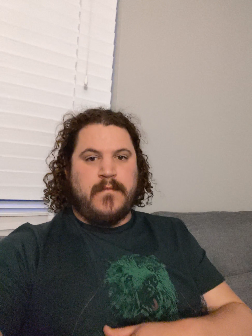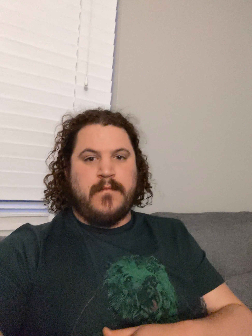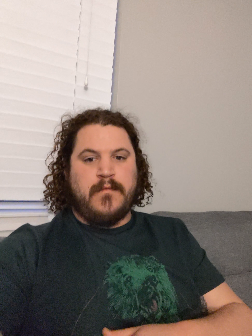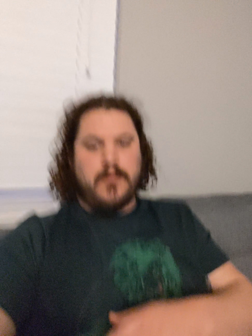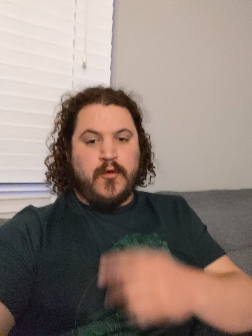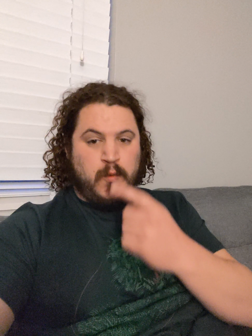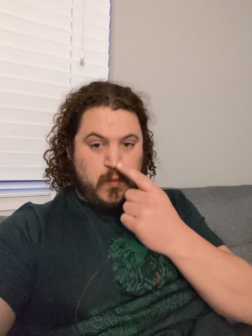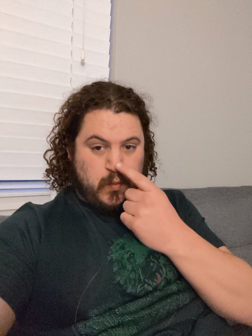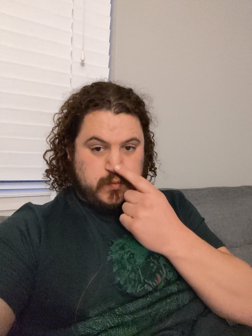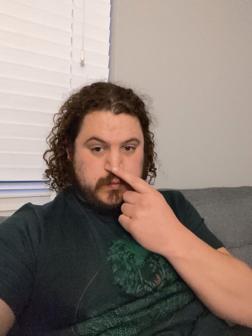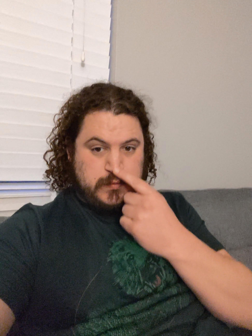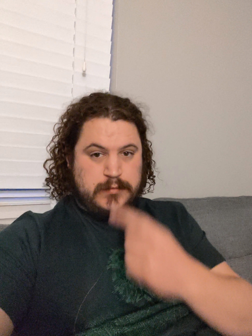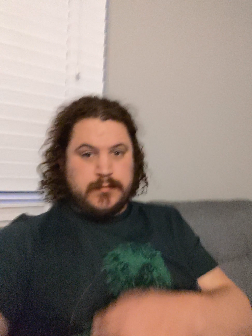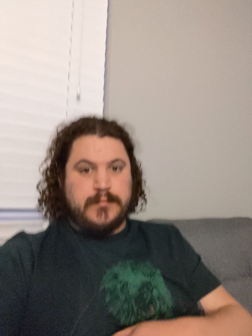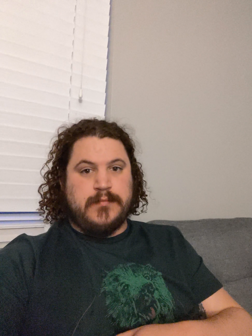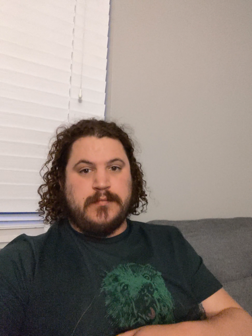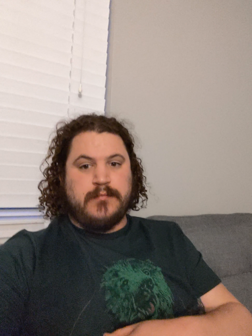nose